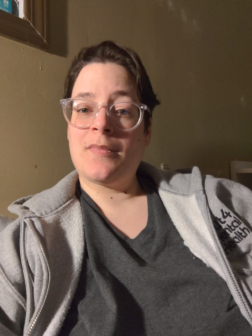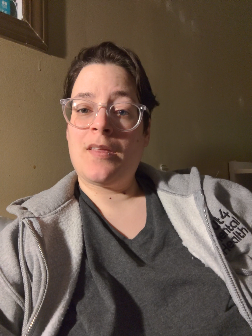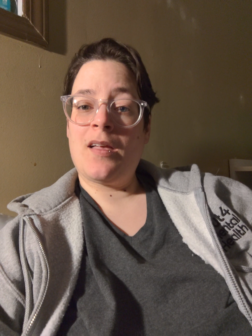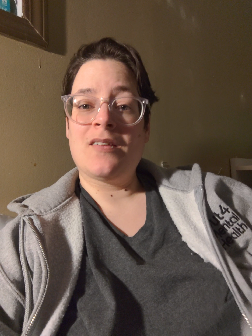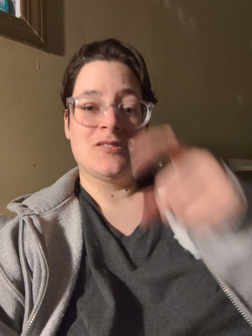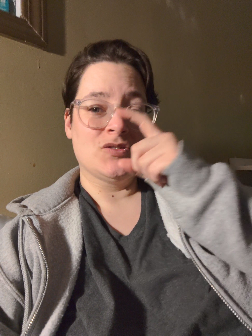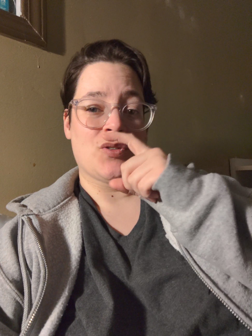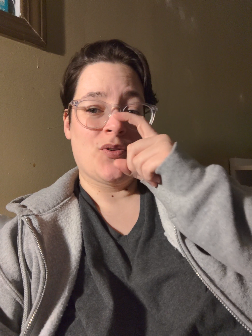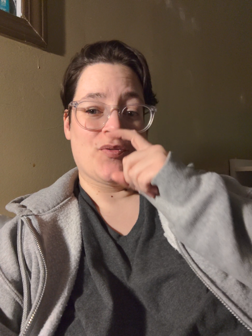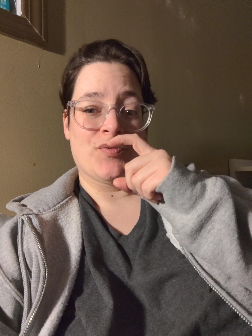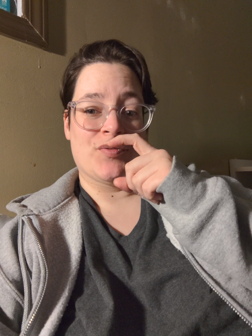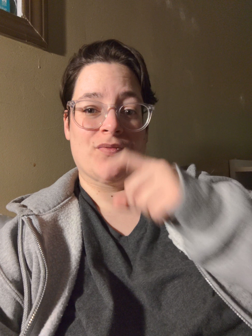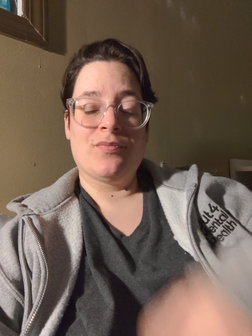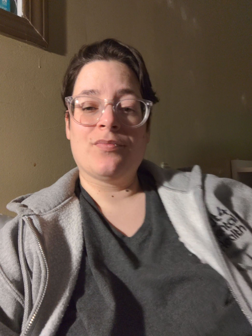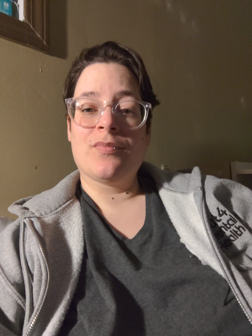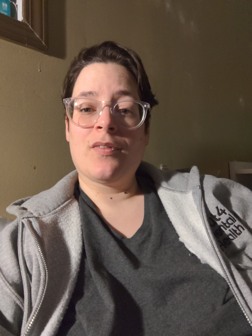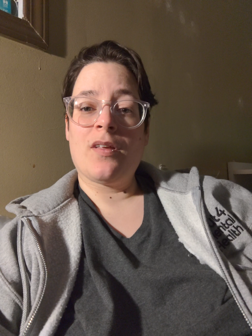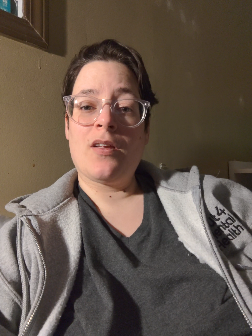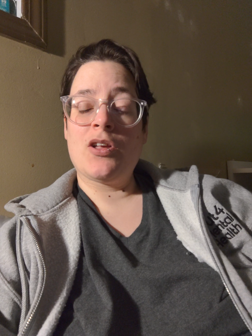doll